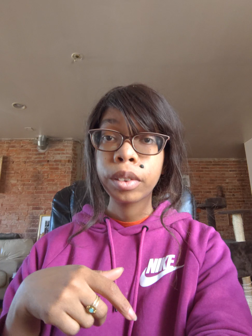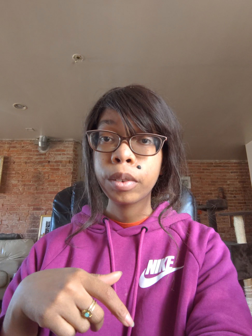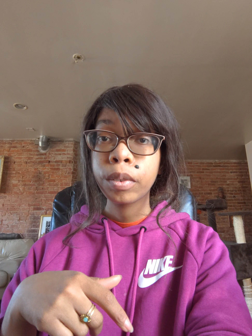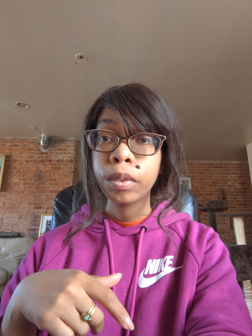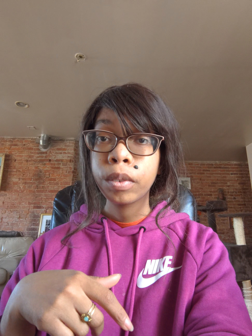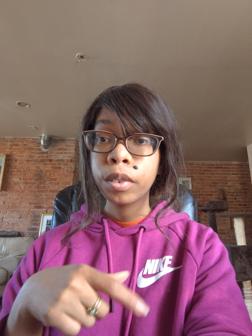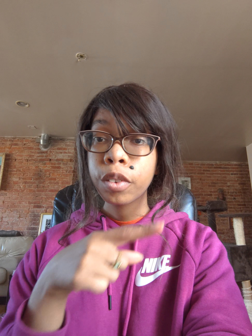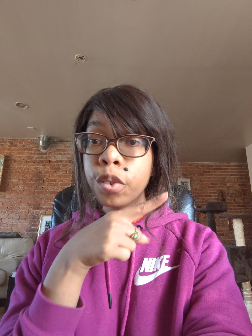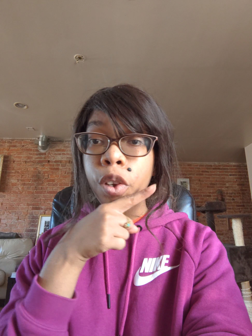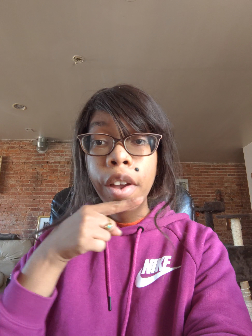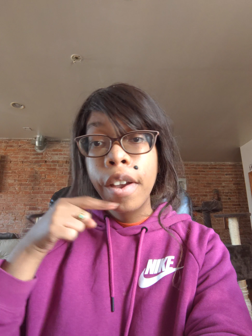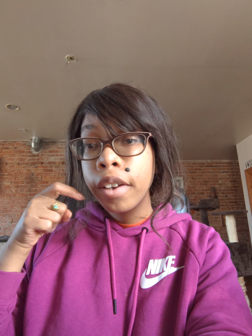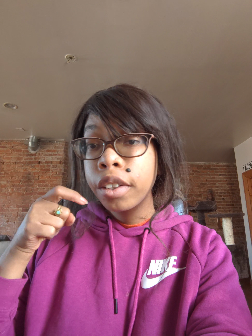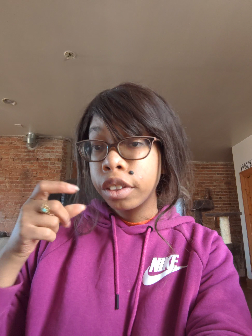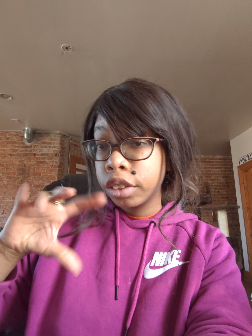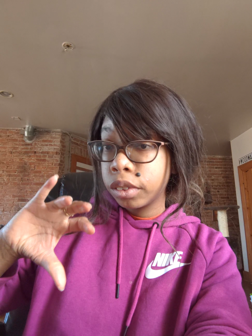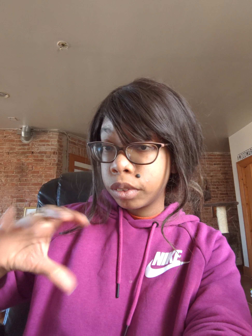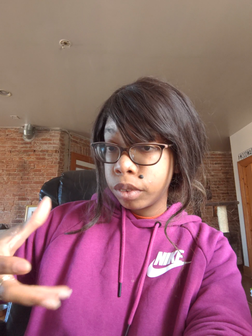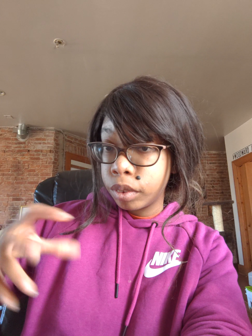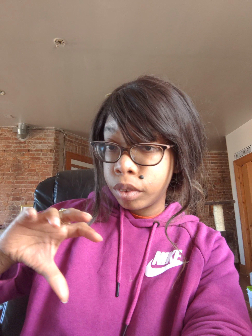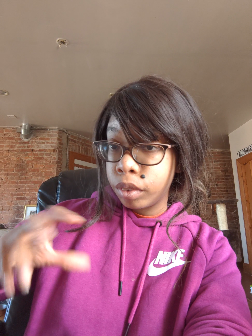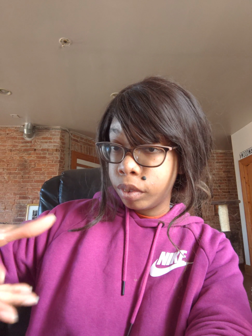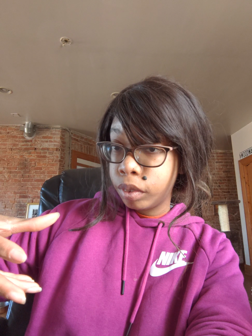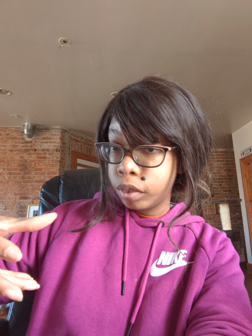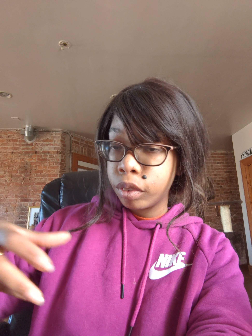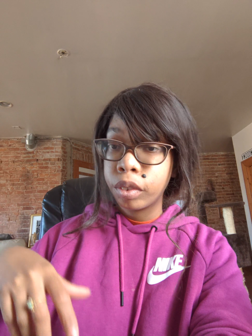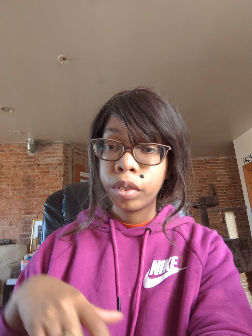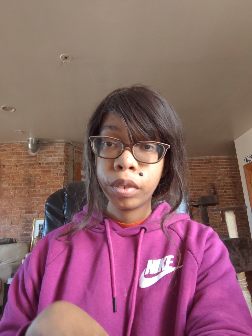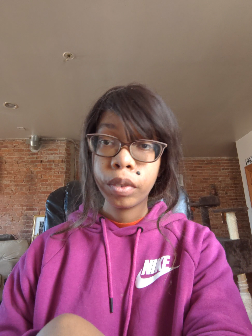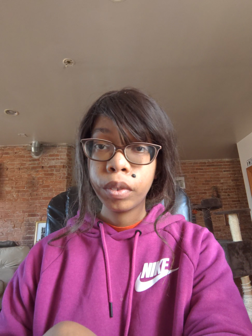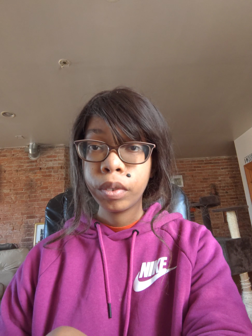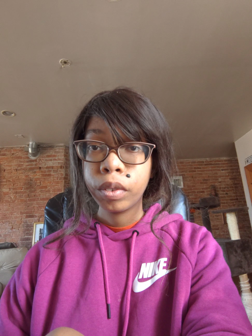dryer